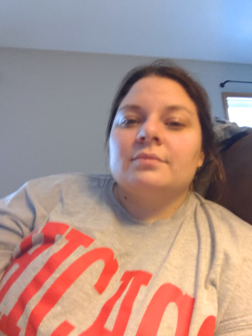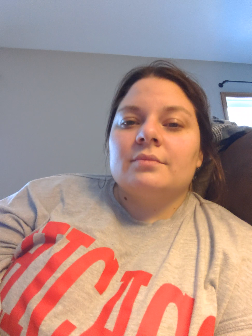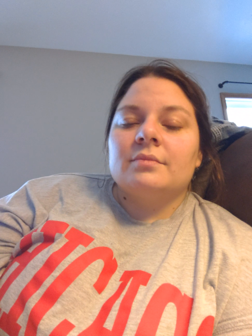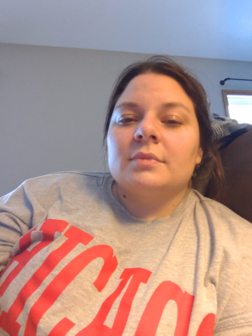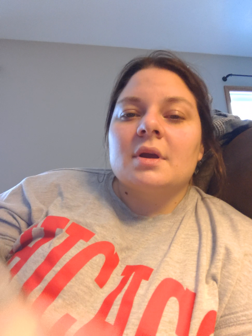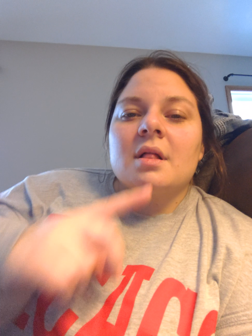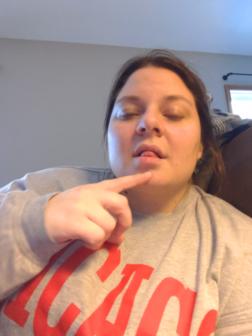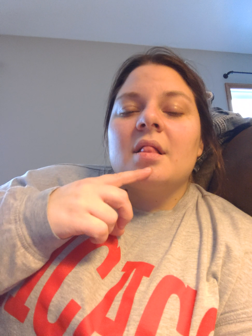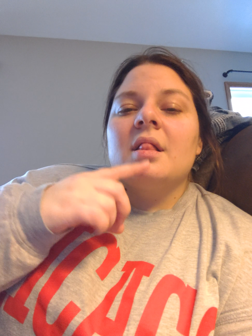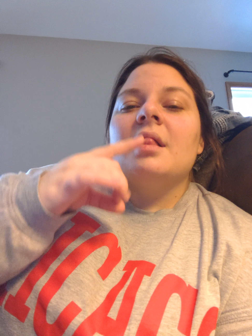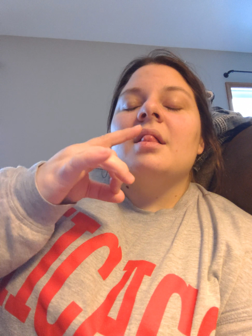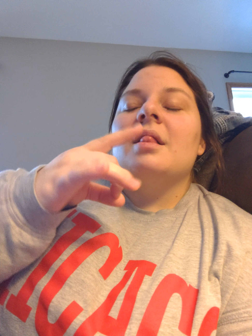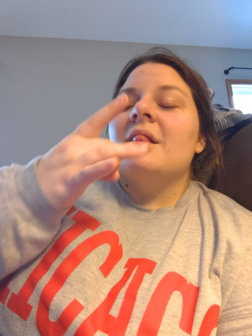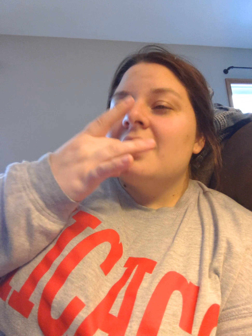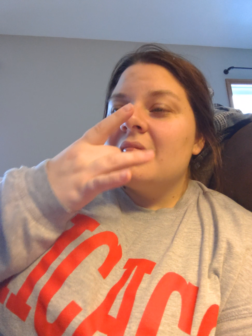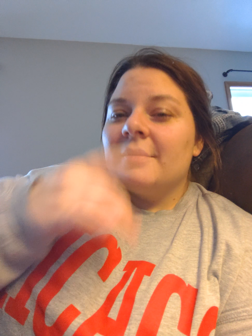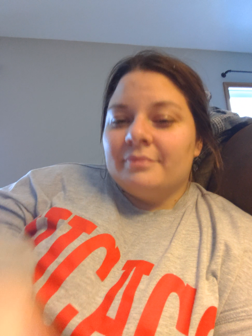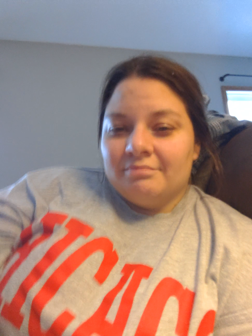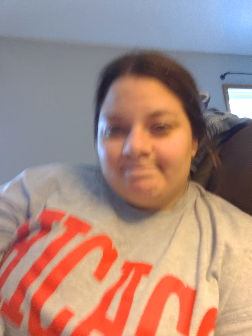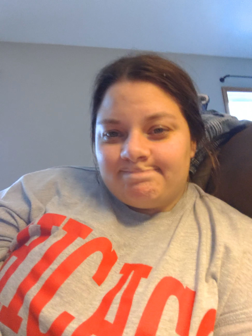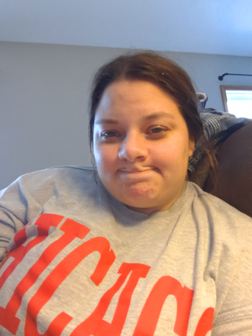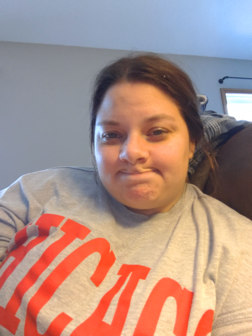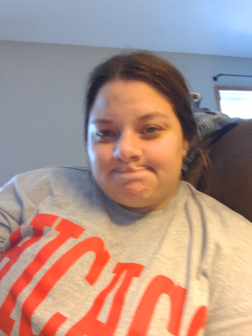lamp